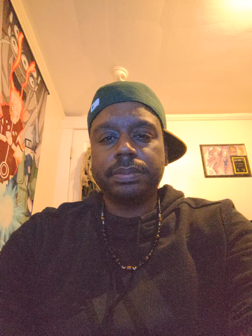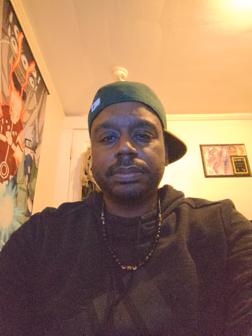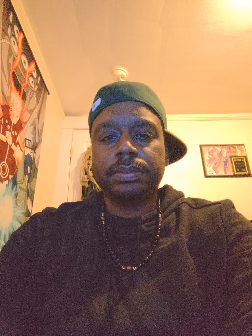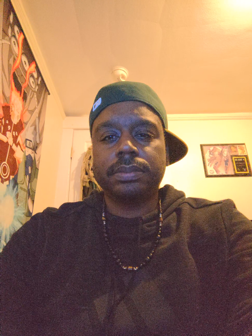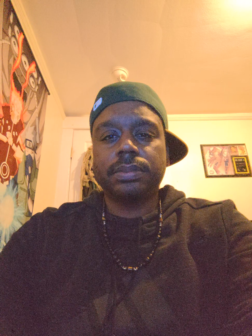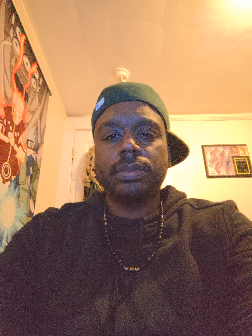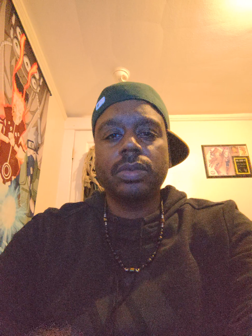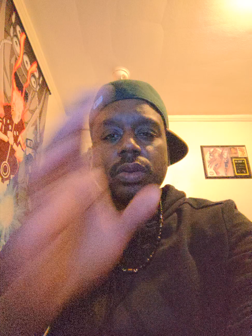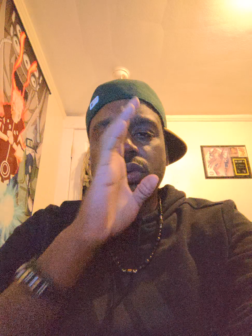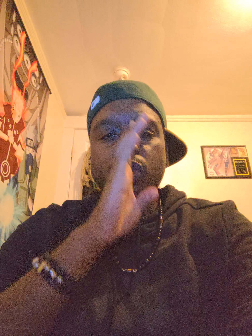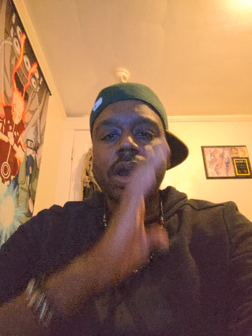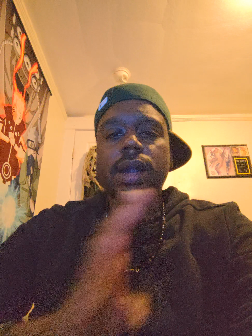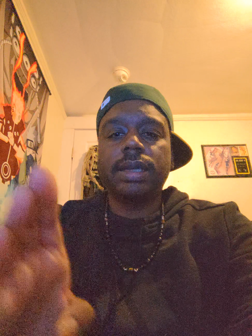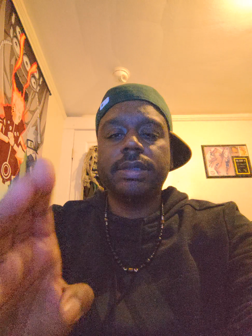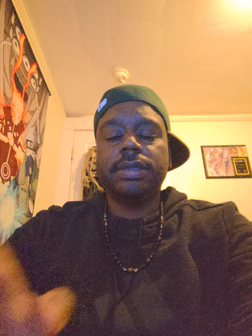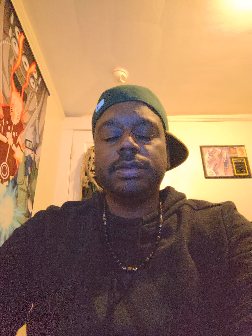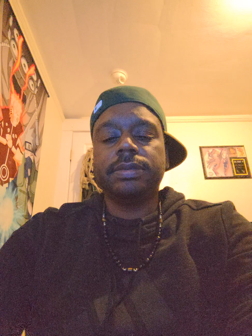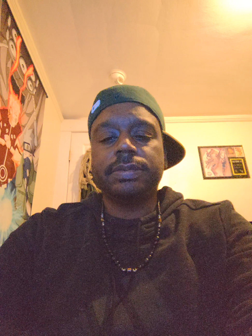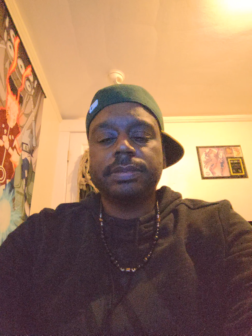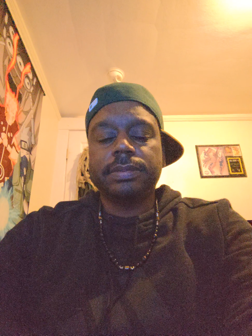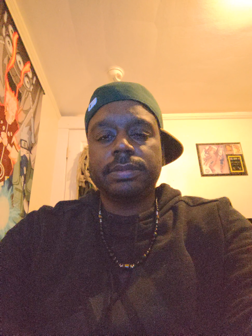quiet